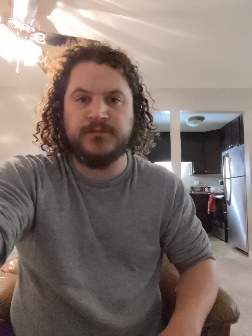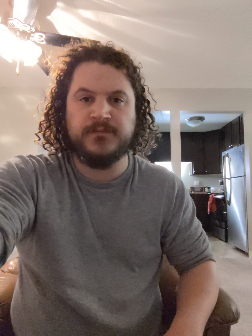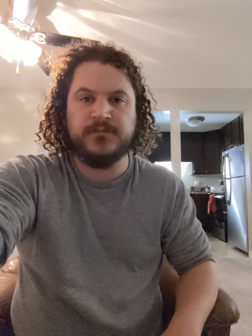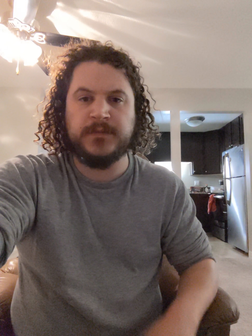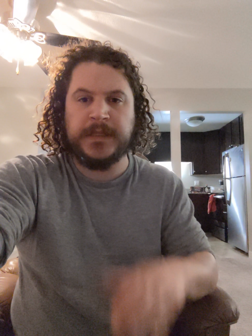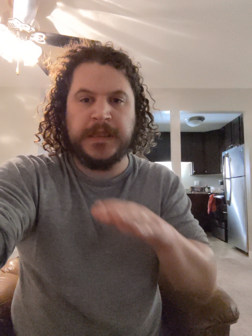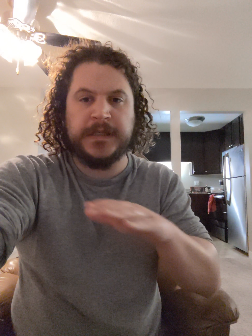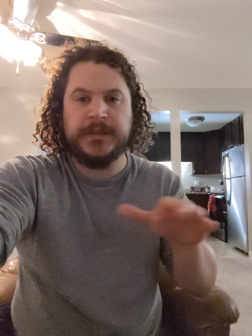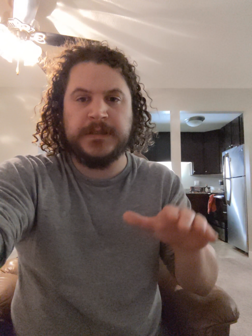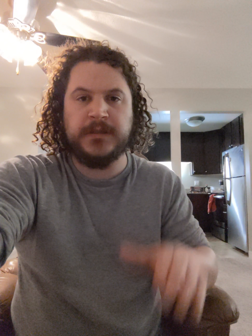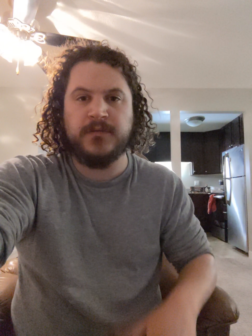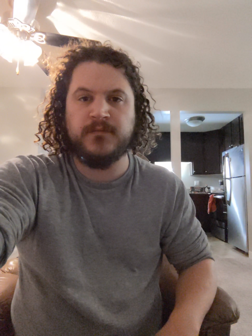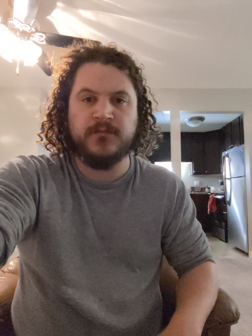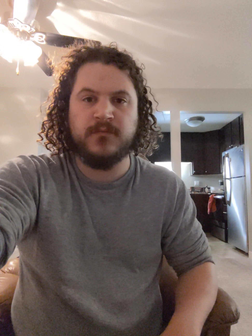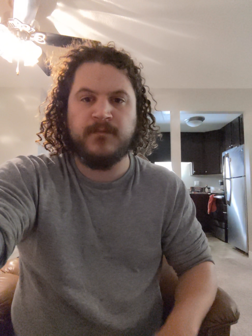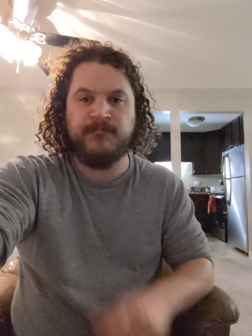clean